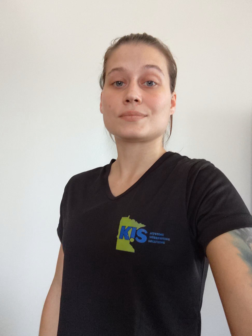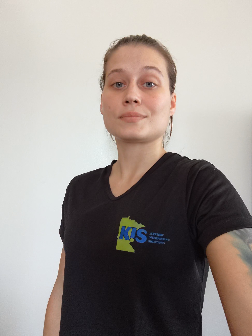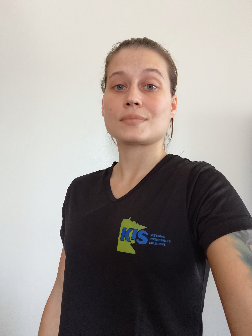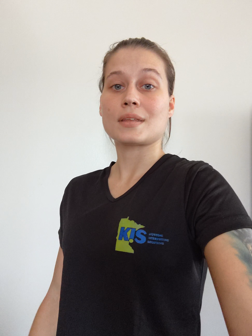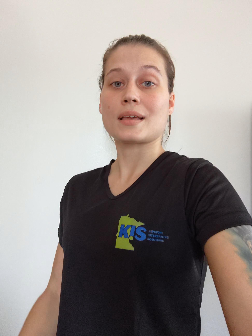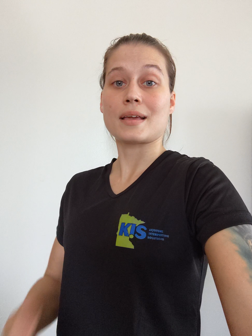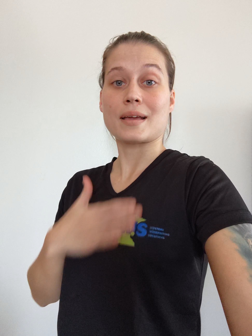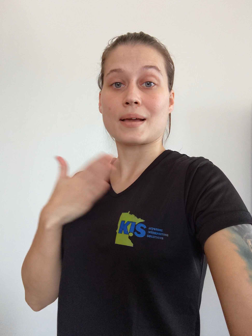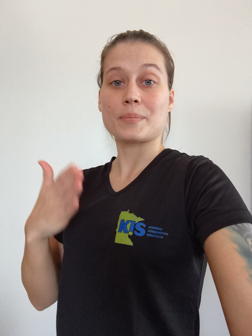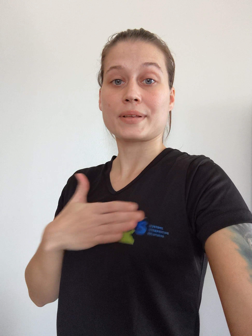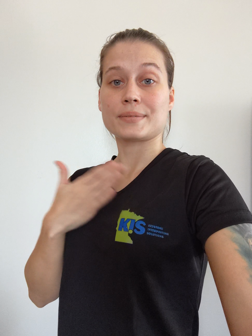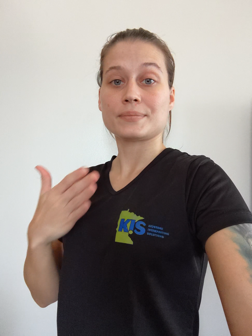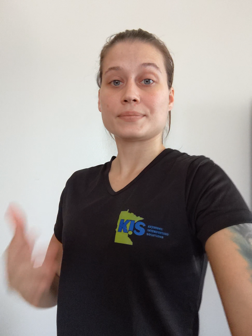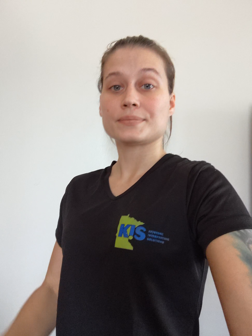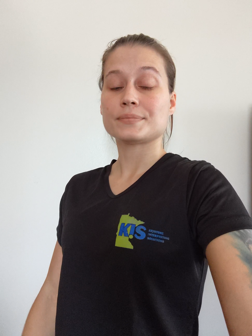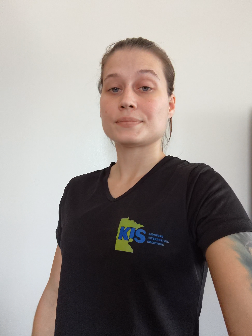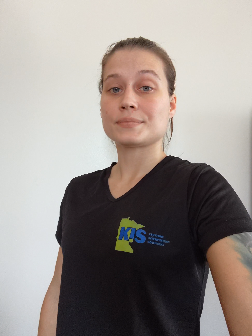happy